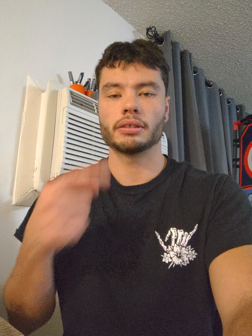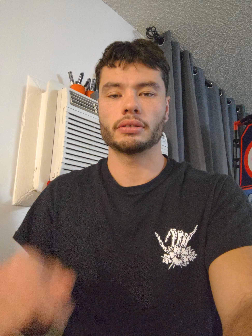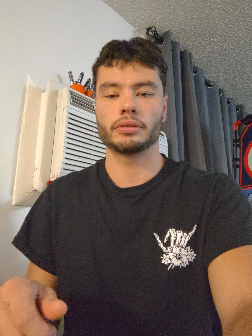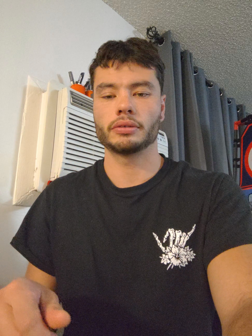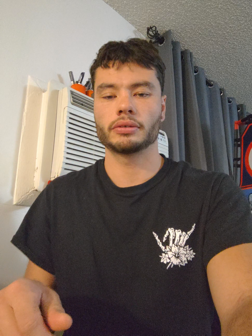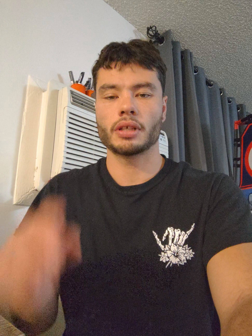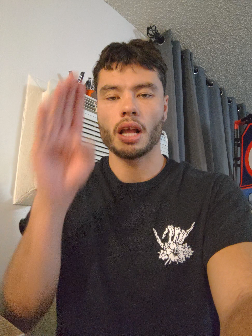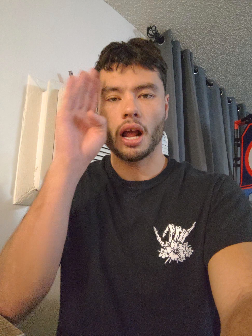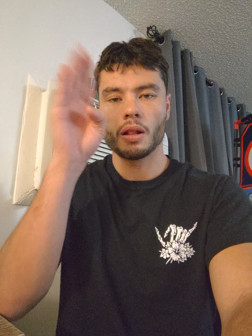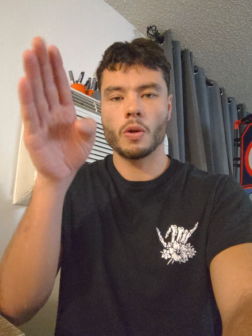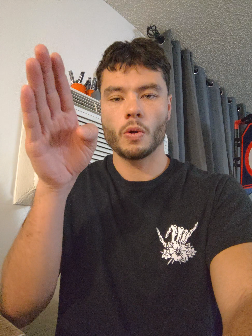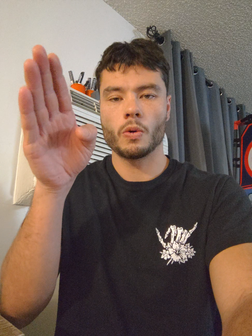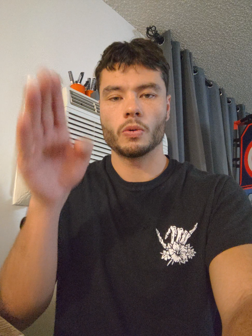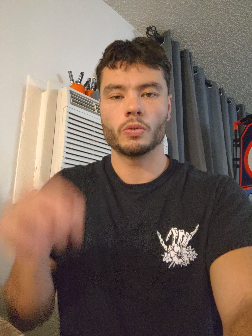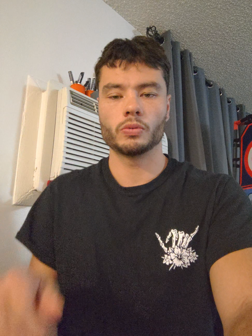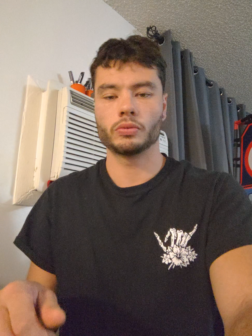hello